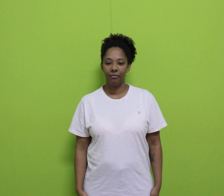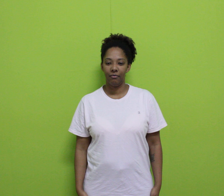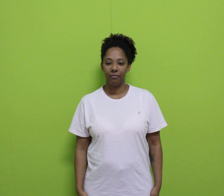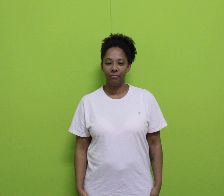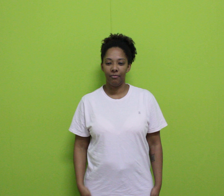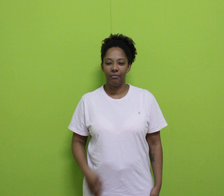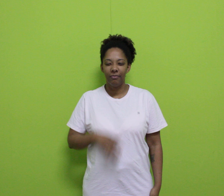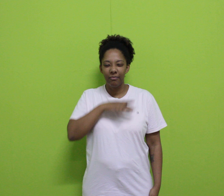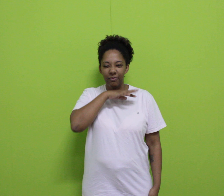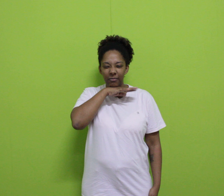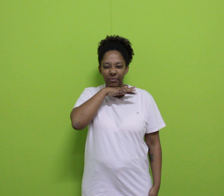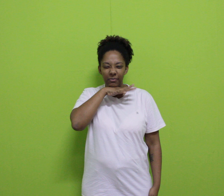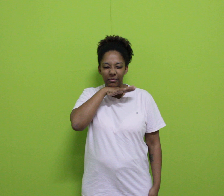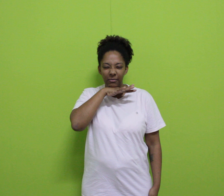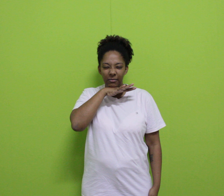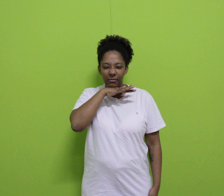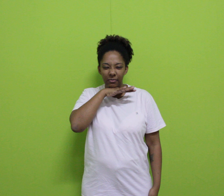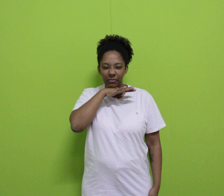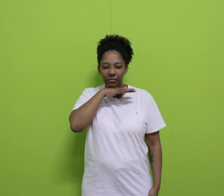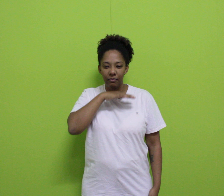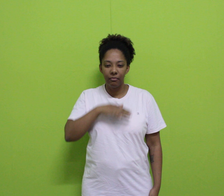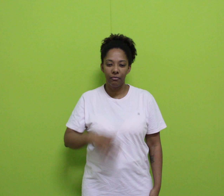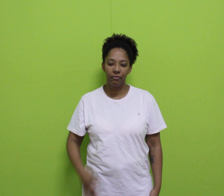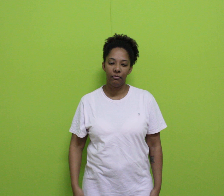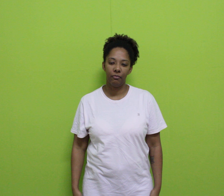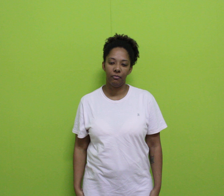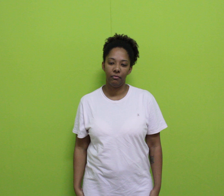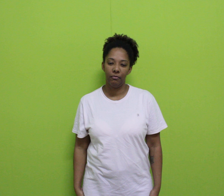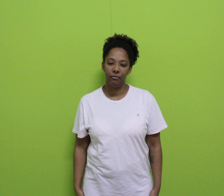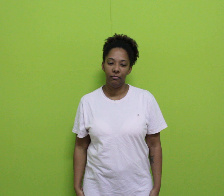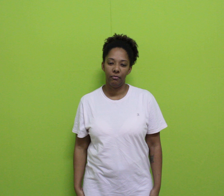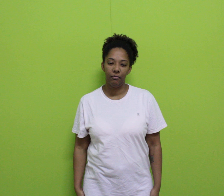ruim